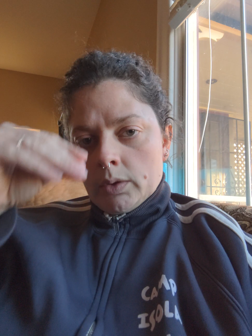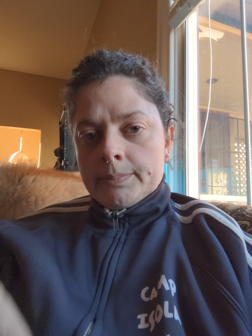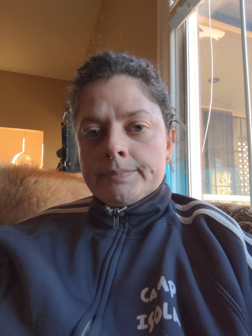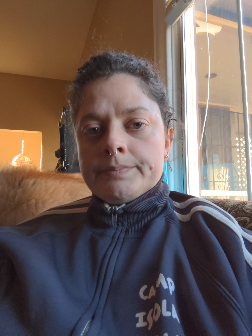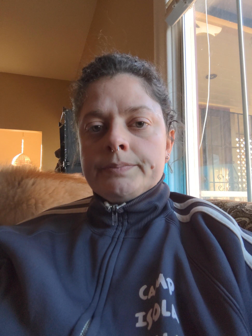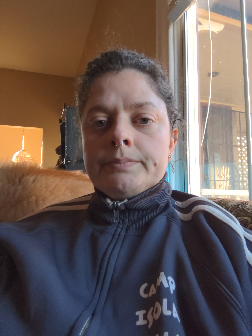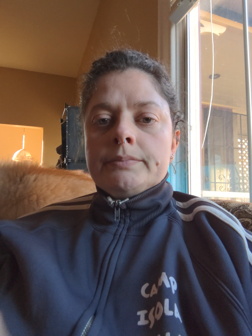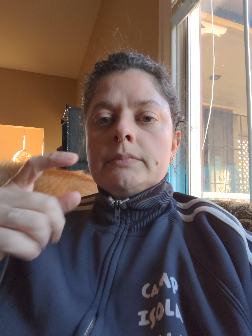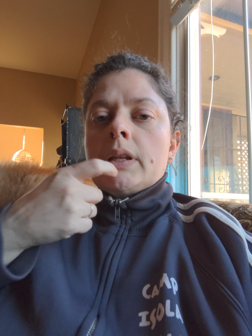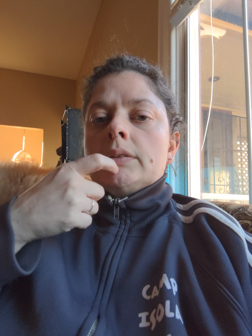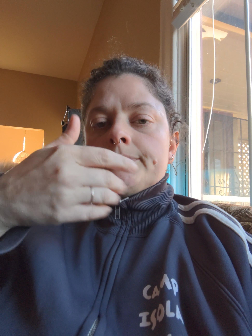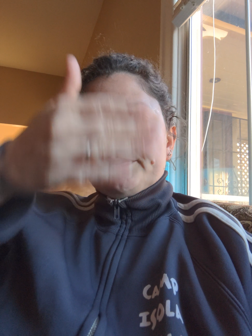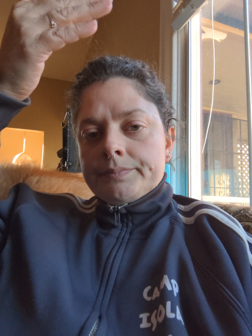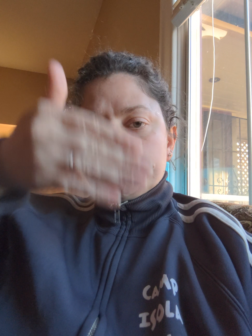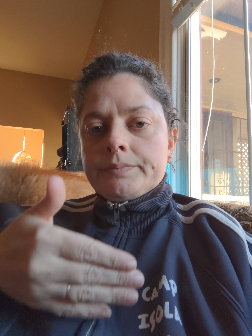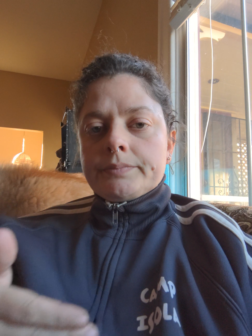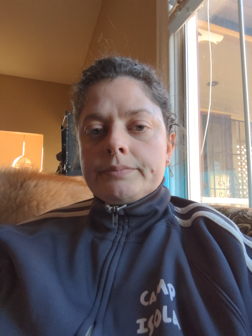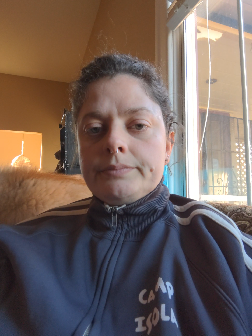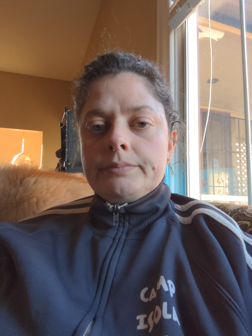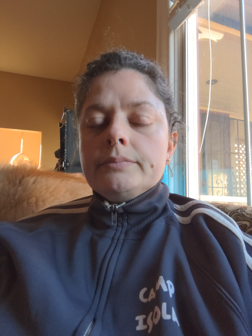window